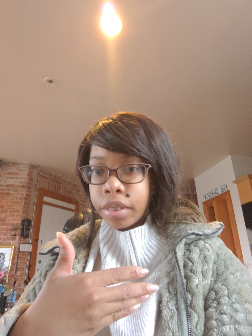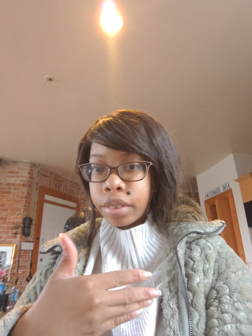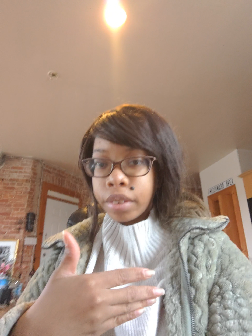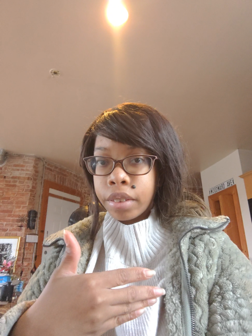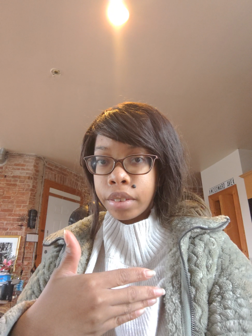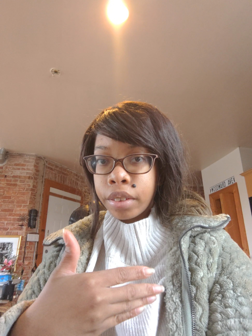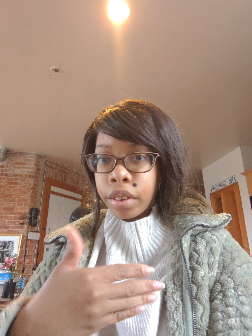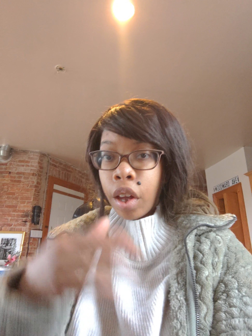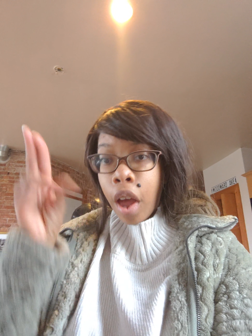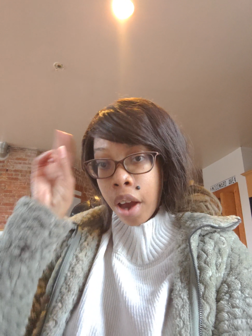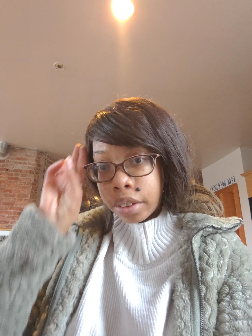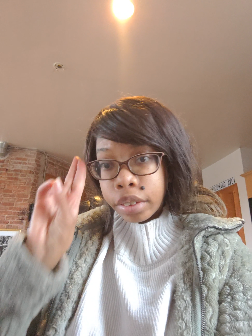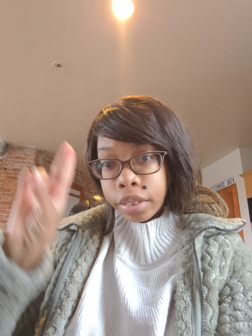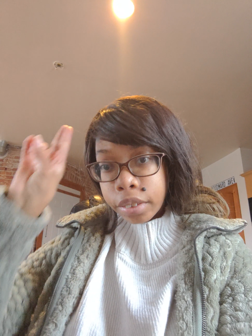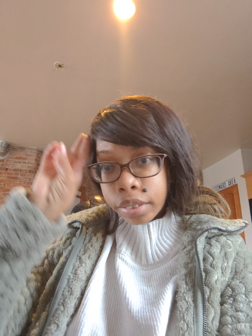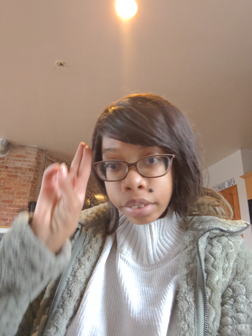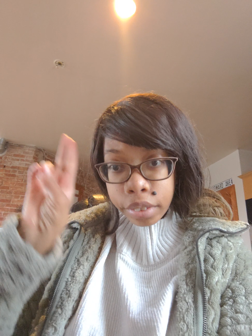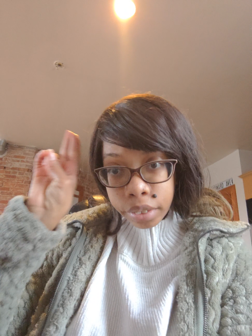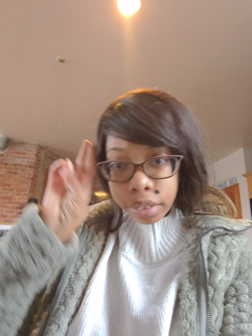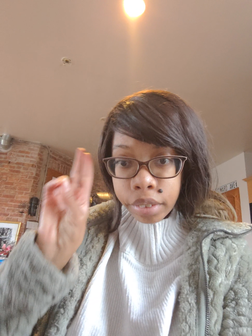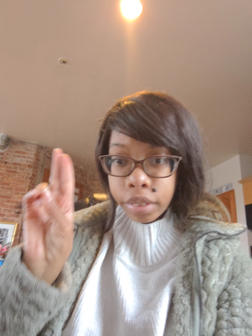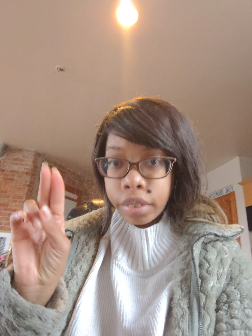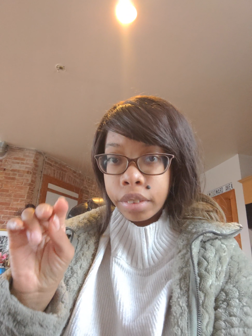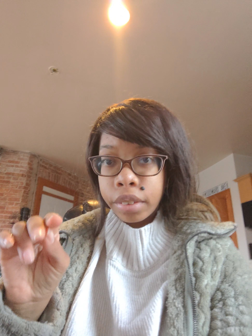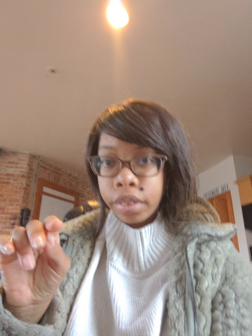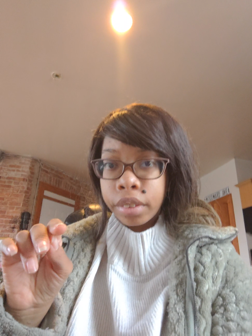uncle